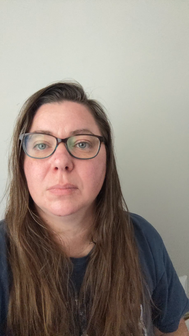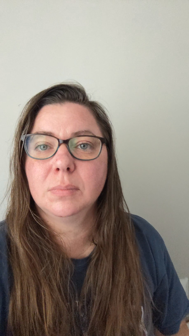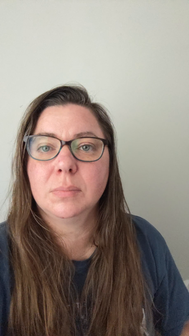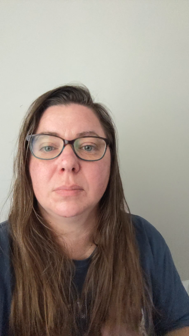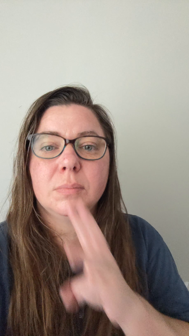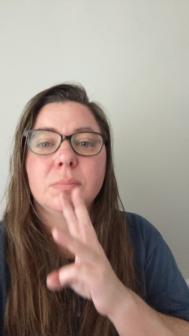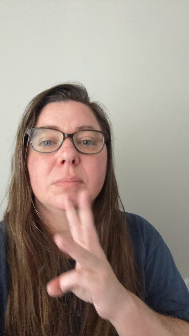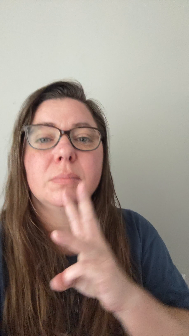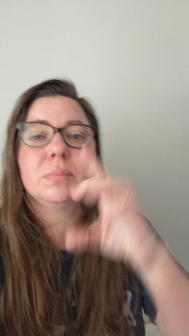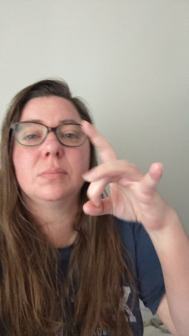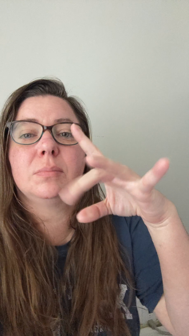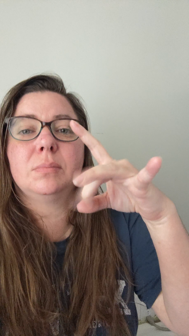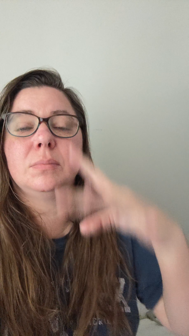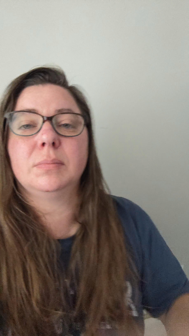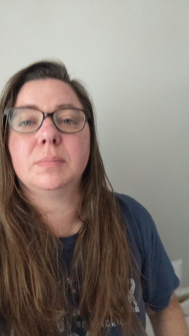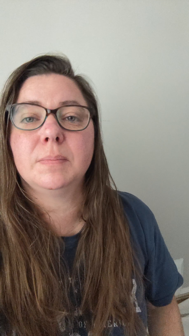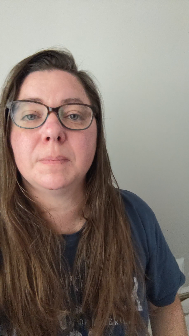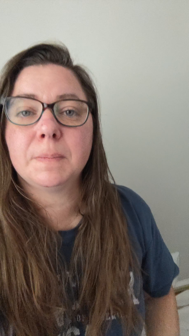melon